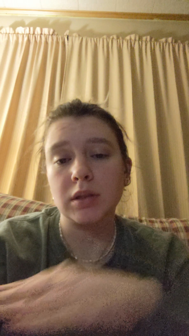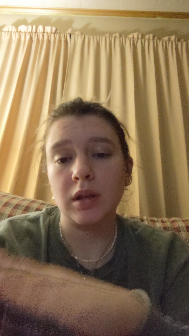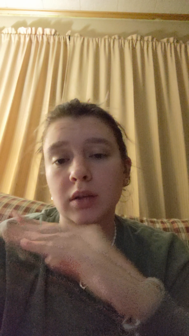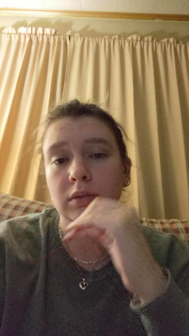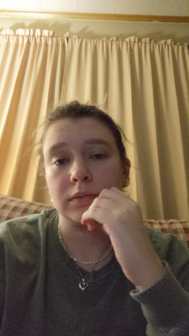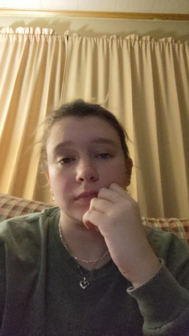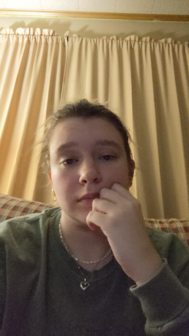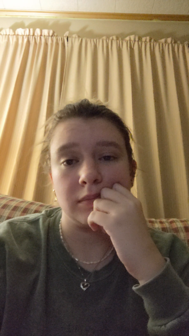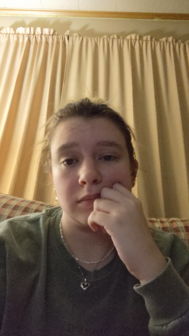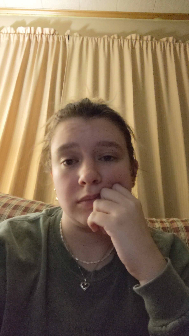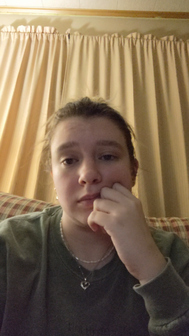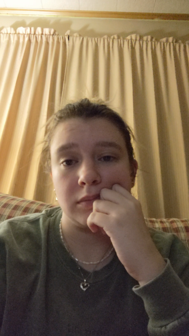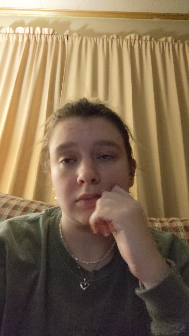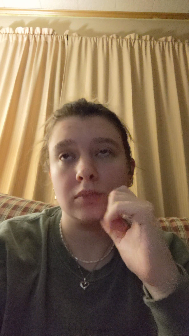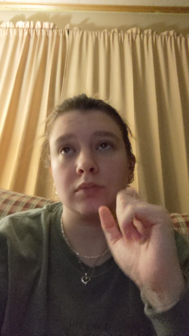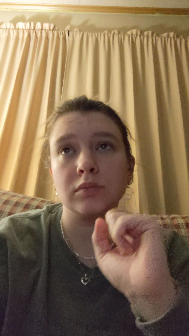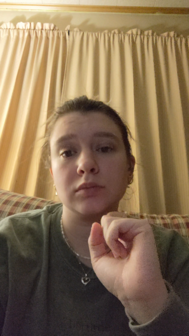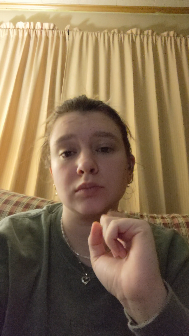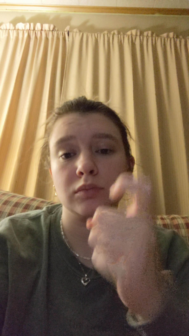present